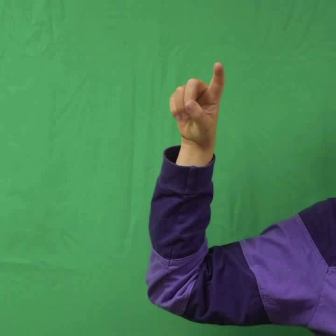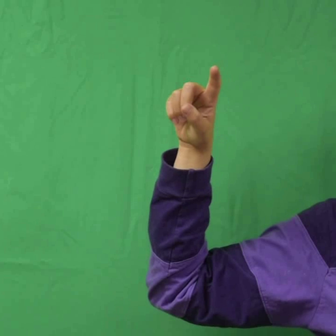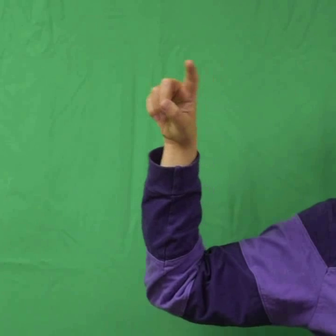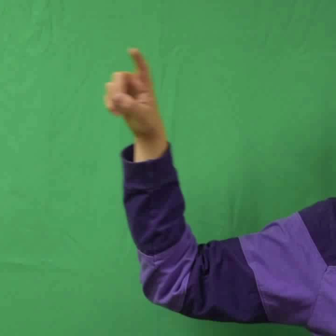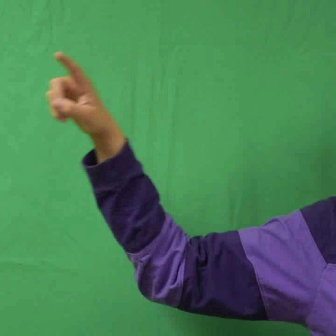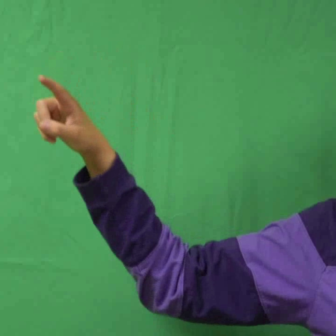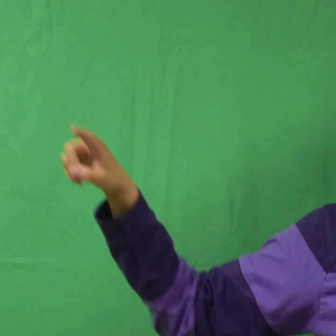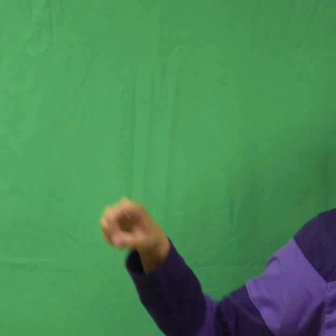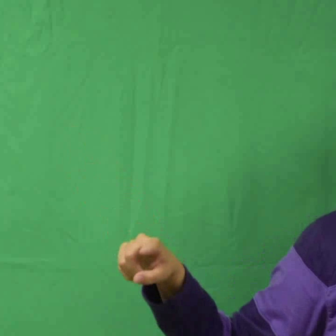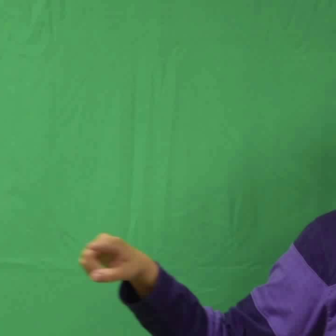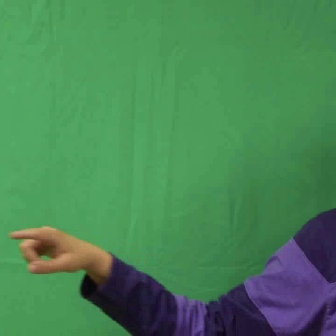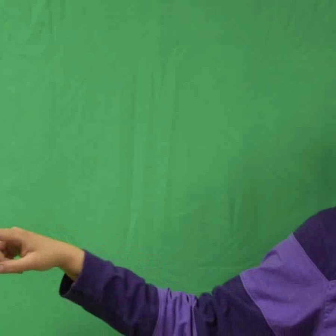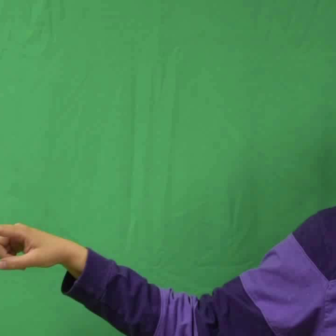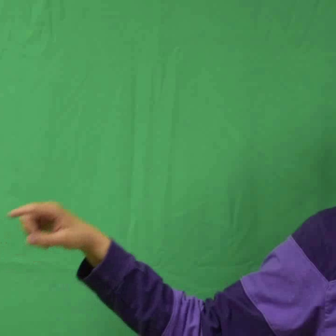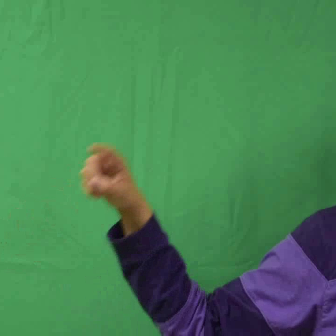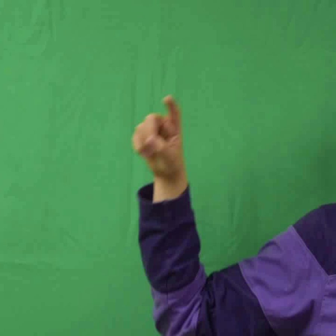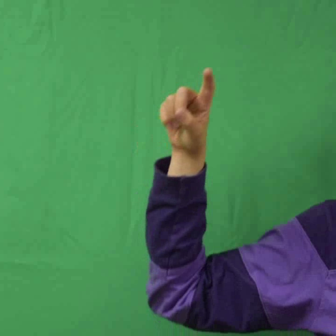Z